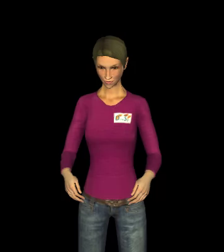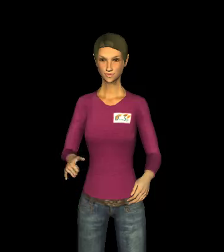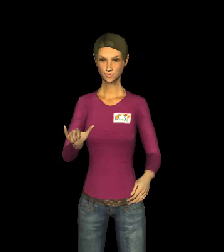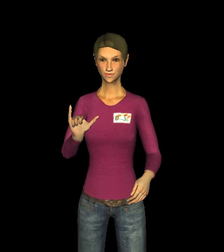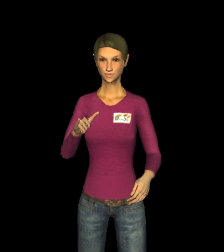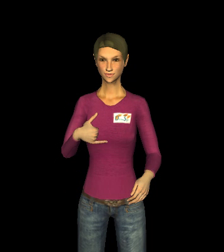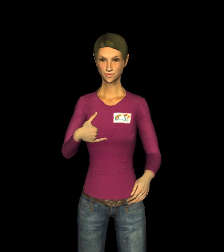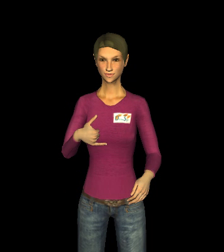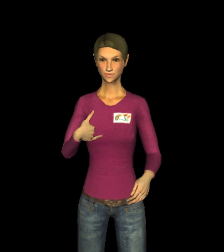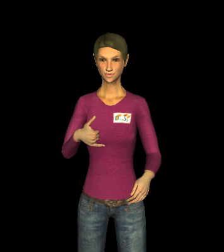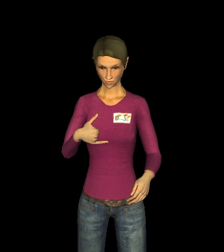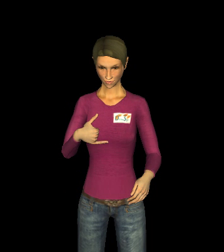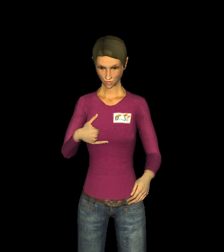الخميس